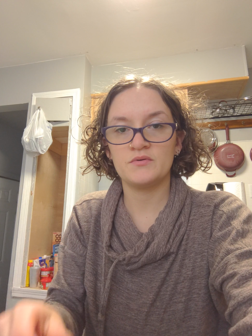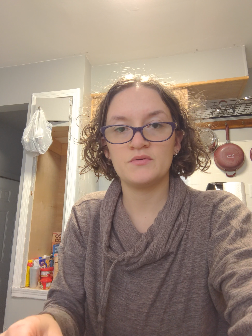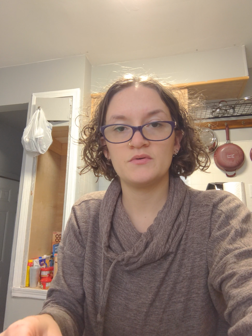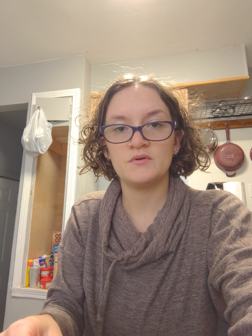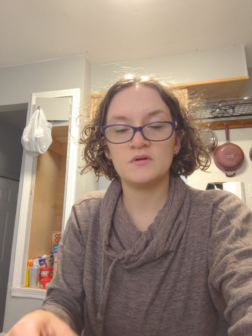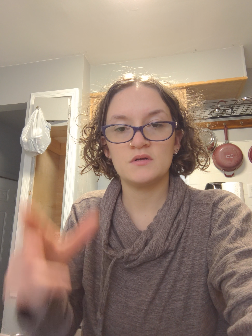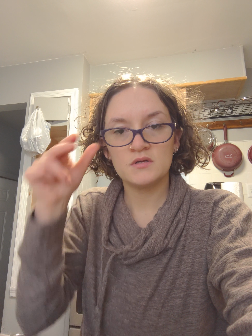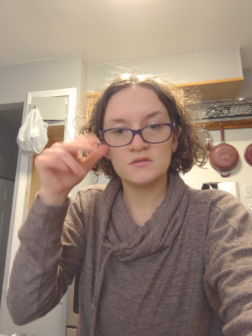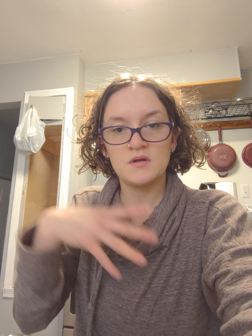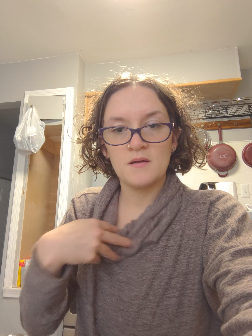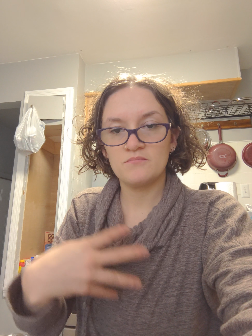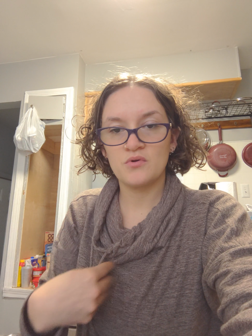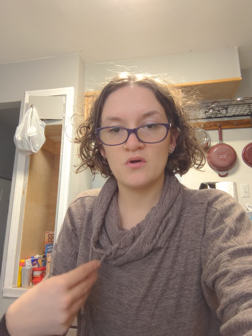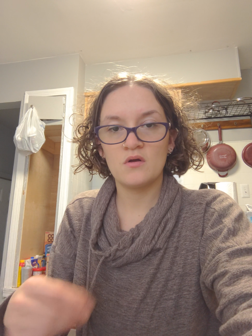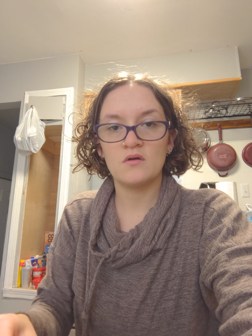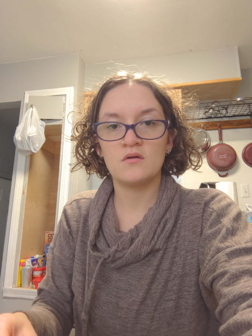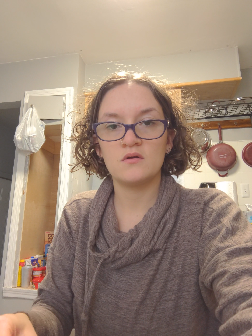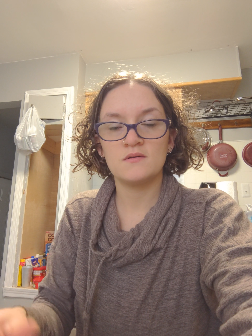zebra